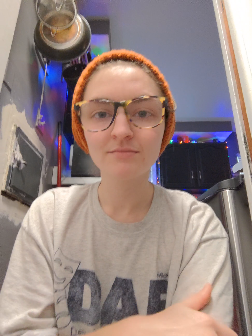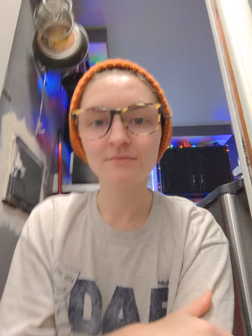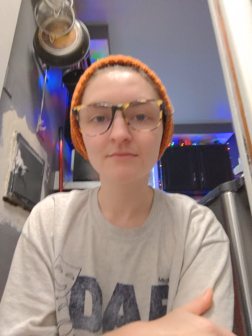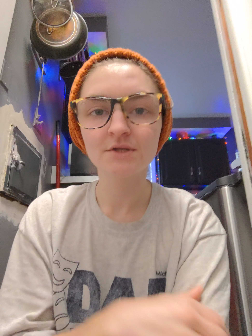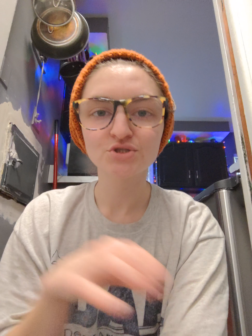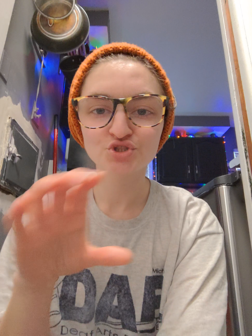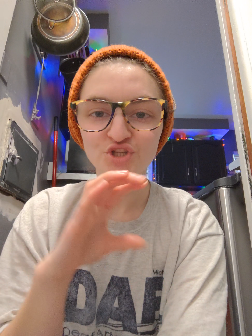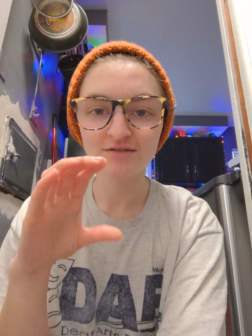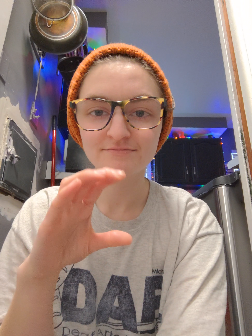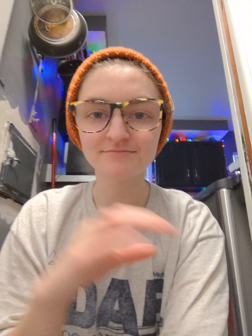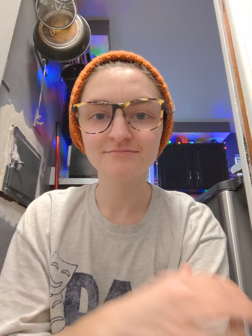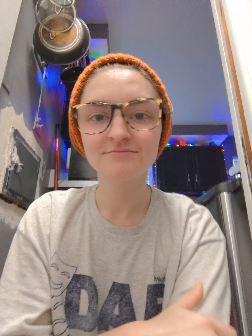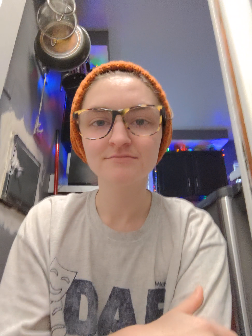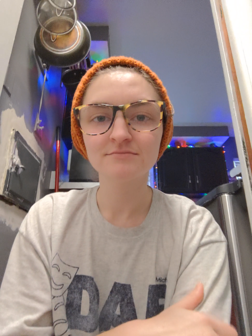chocolate